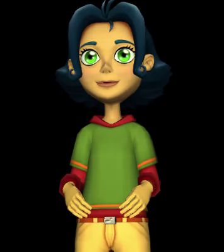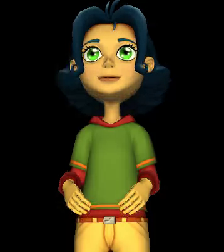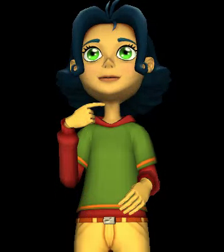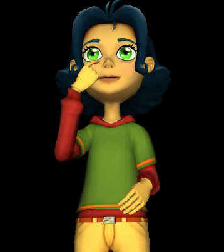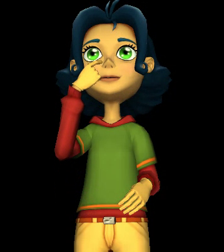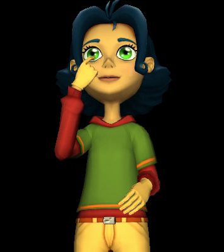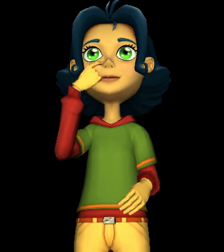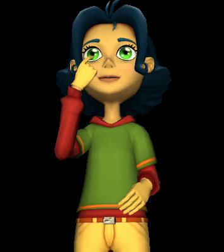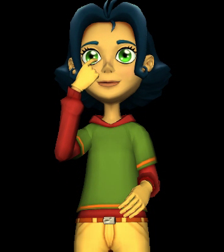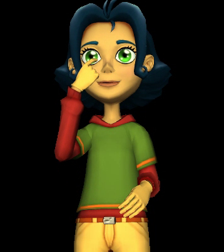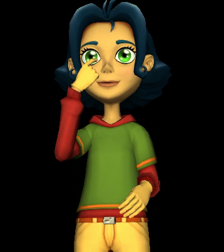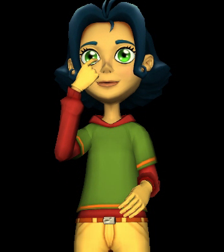يراقب